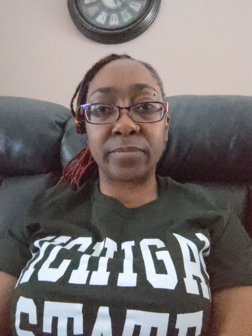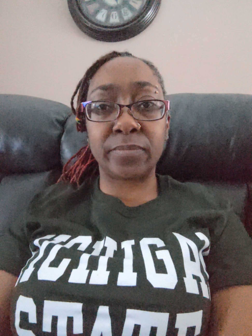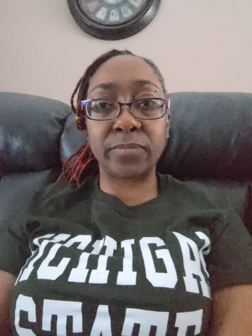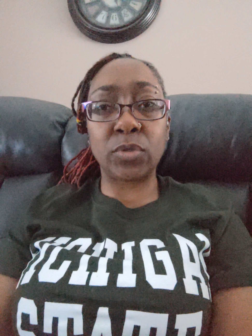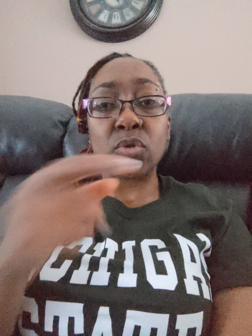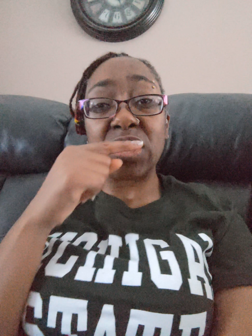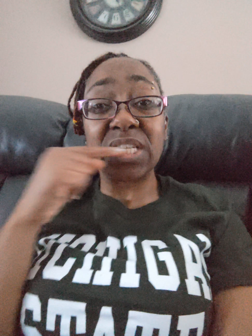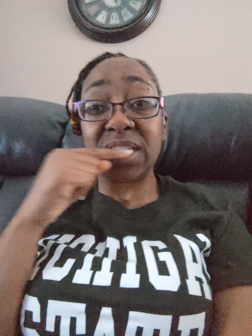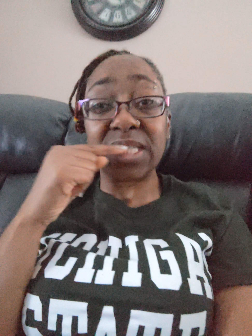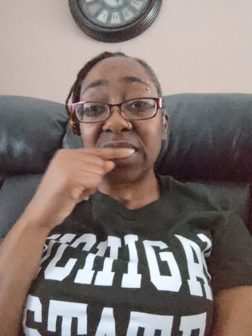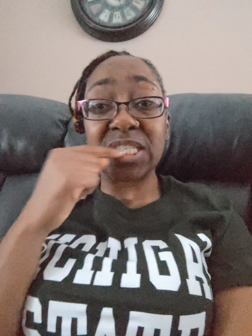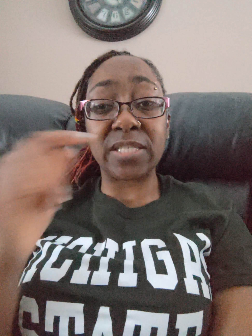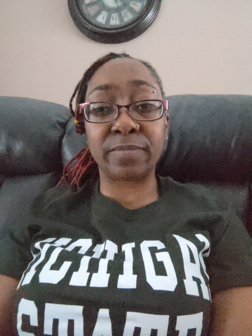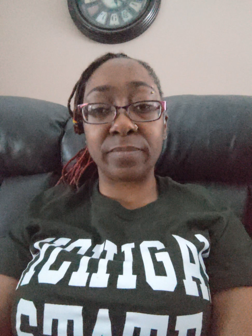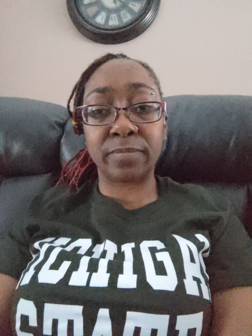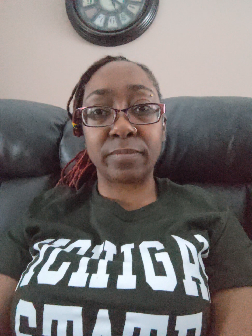toothbrush